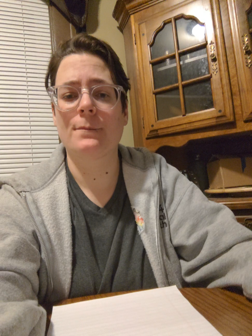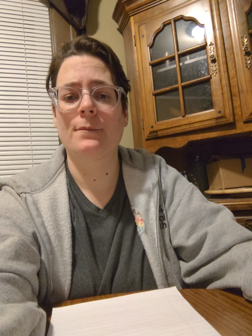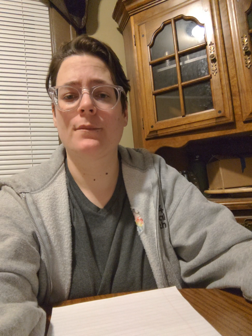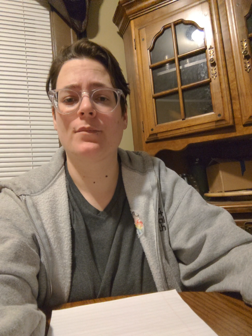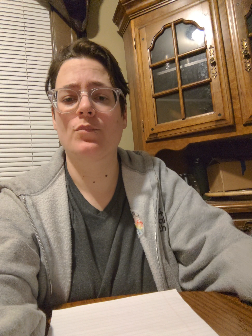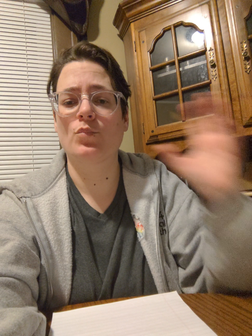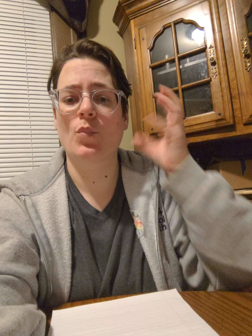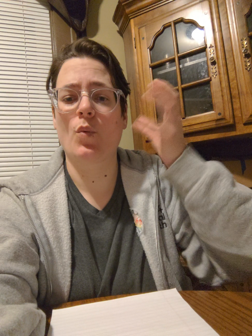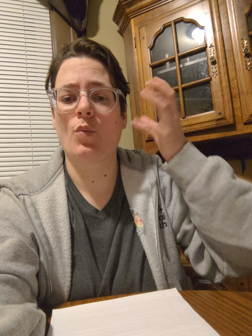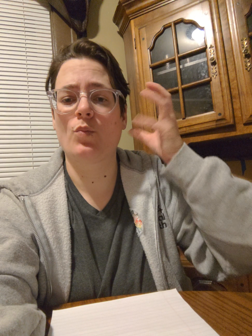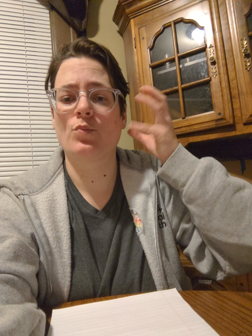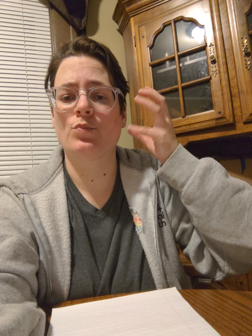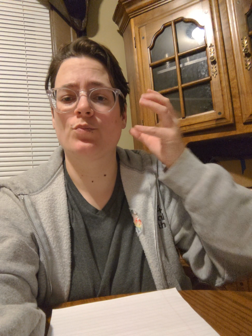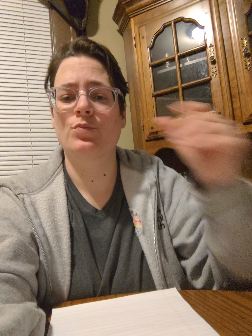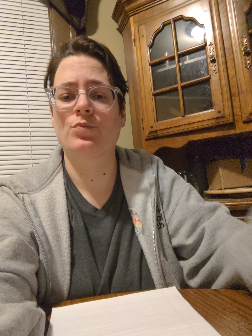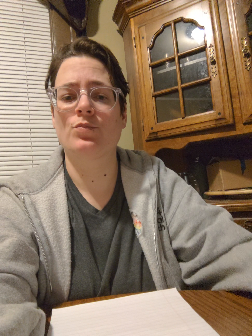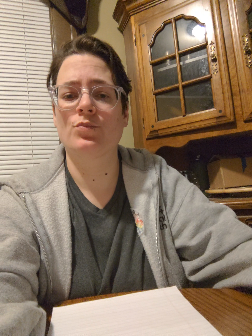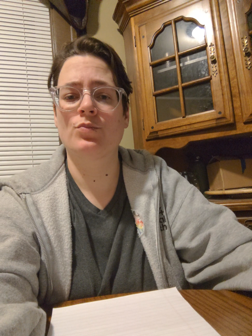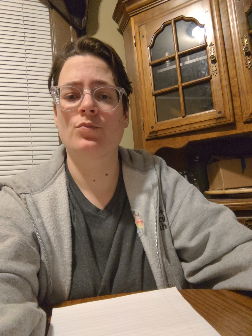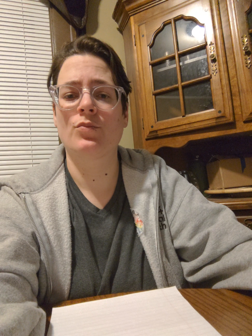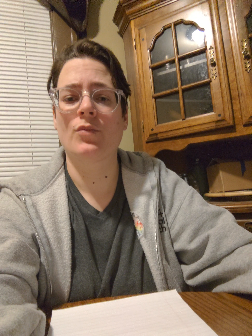radio